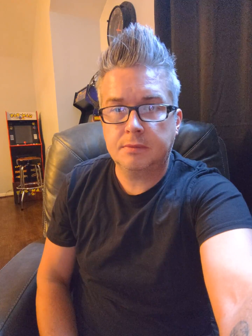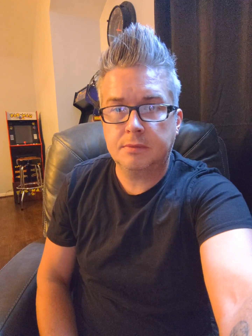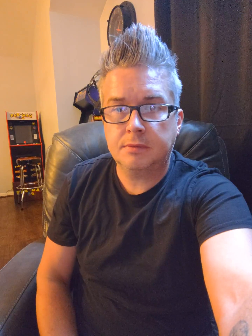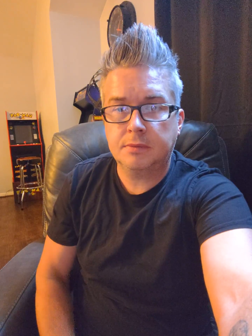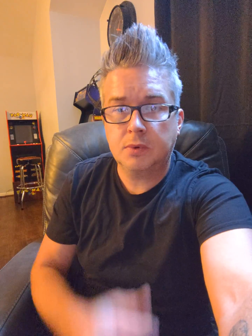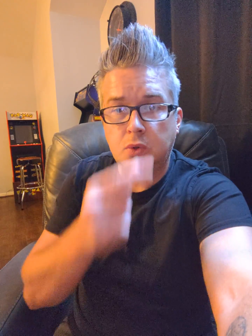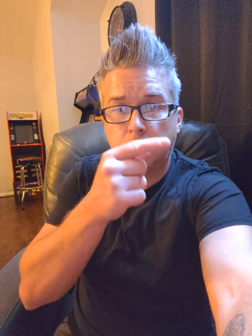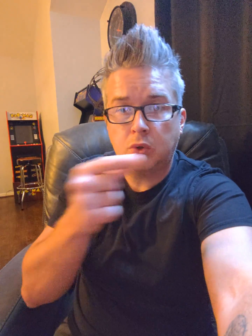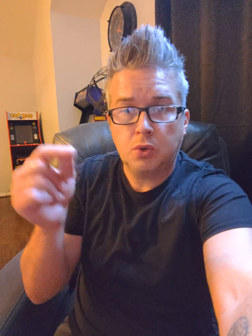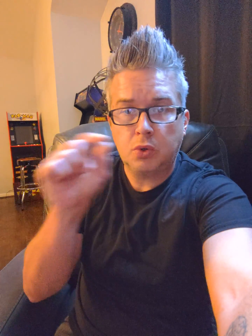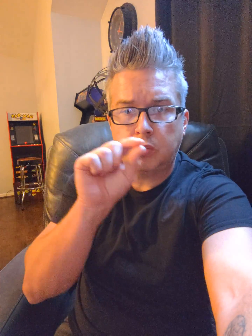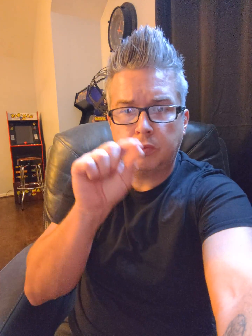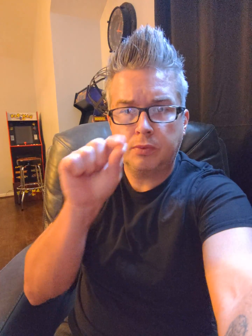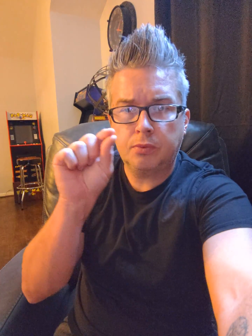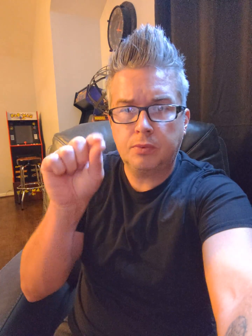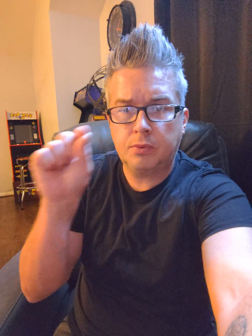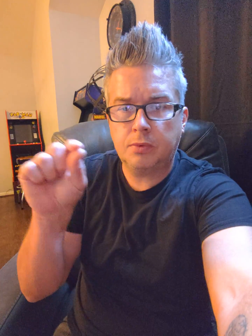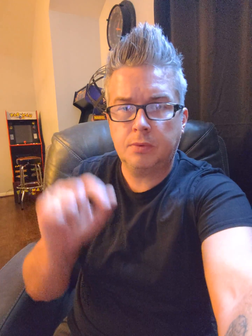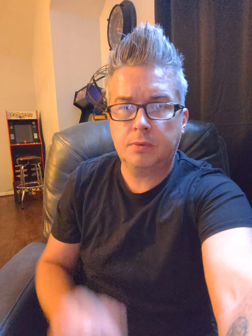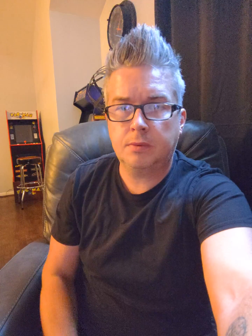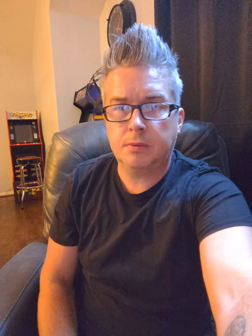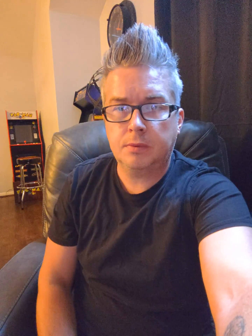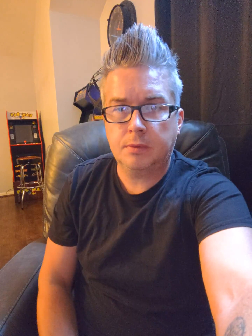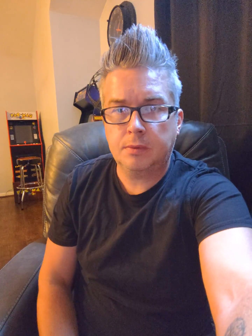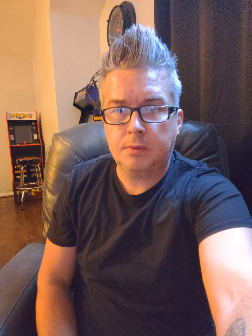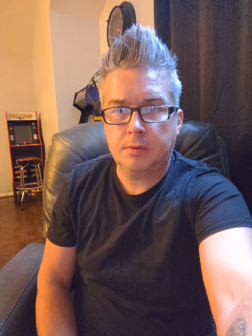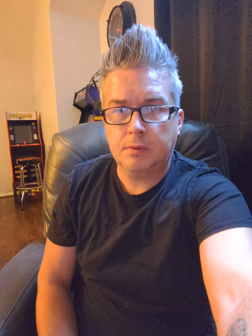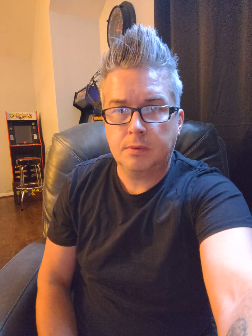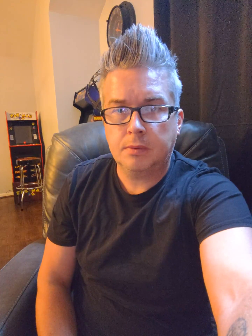peas